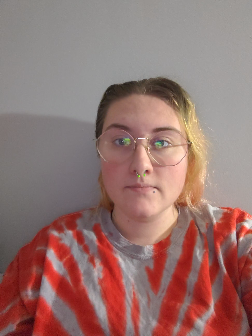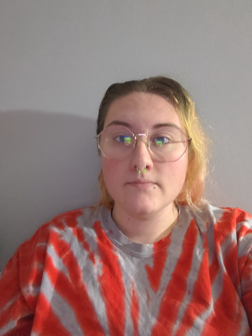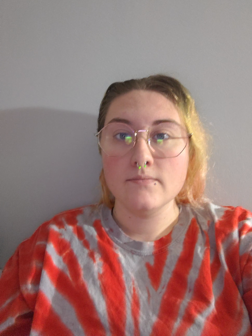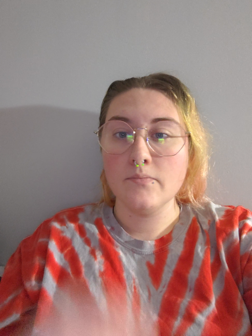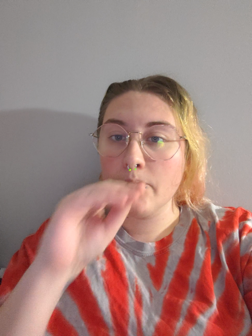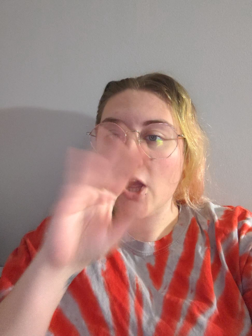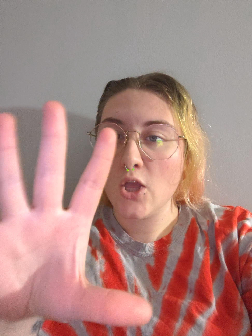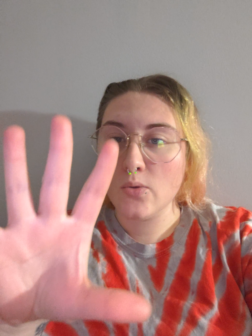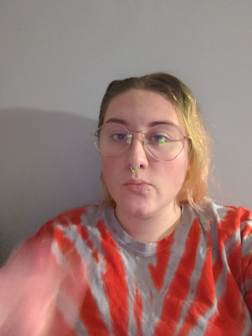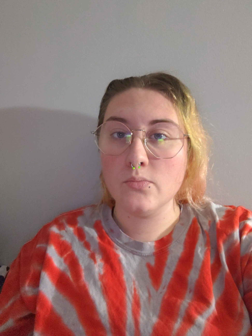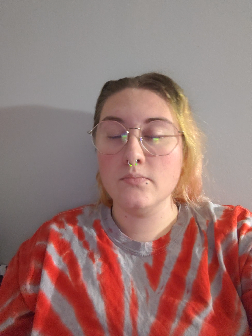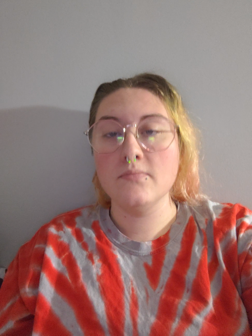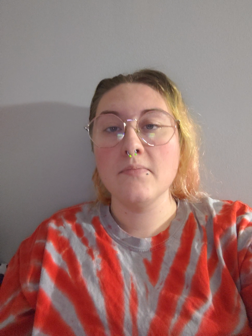blow